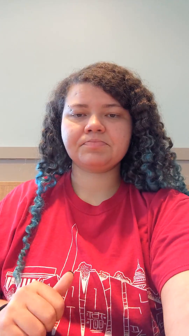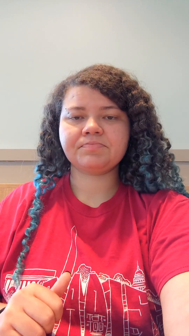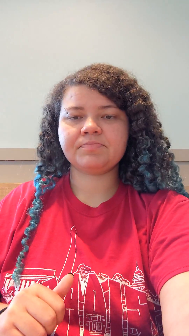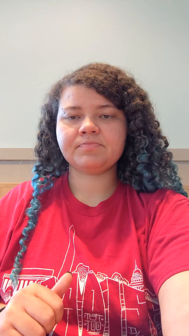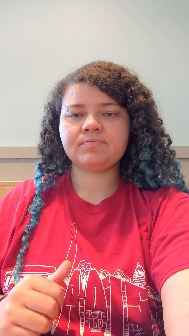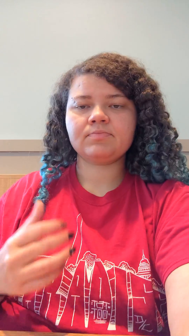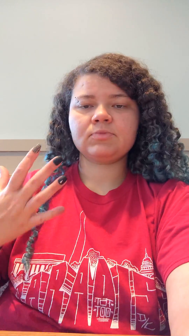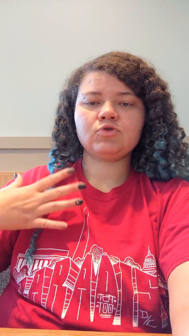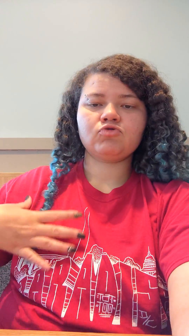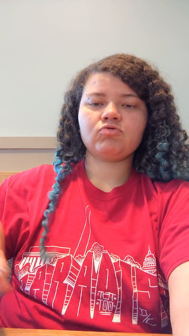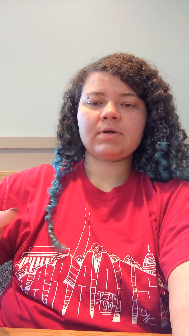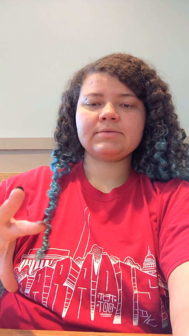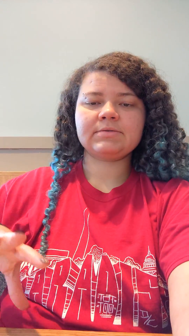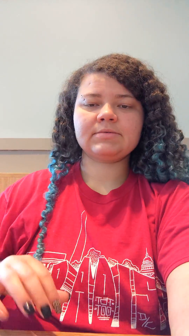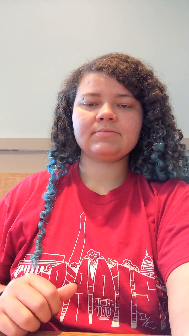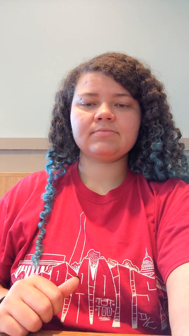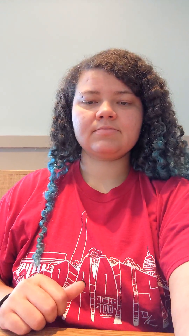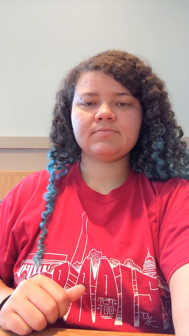dress